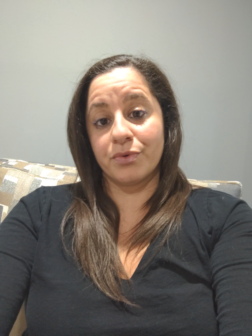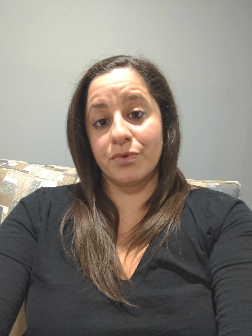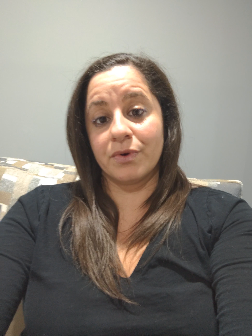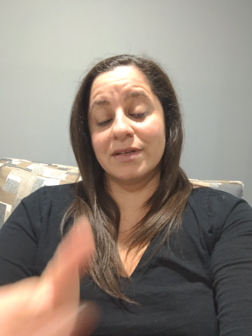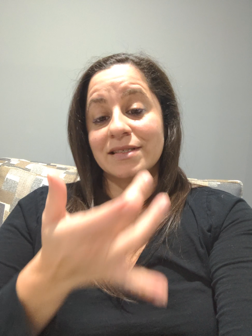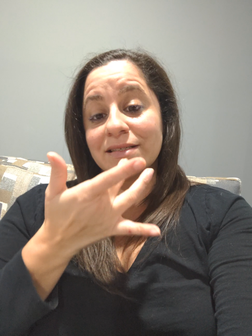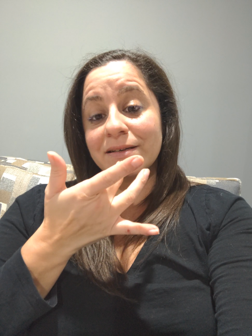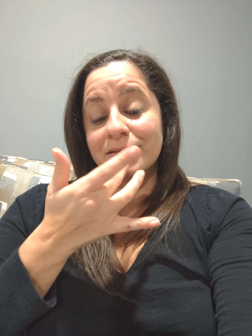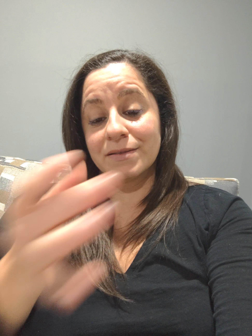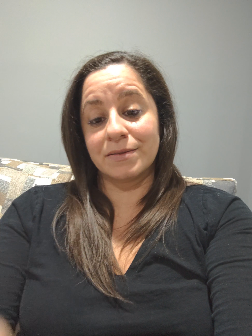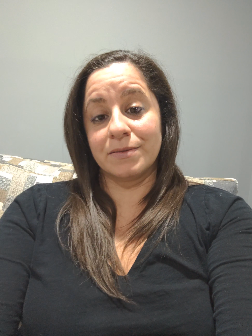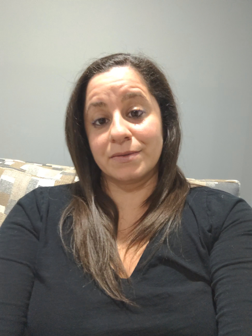taste